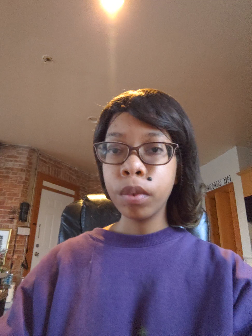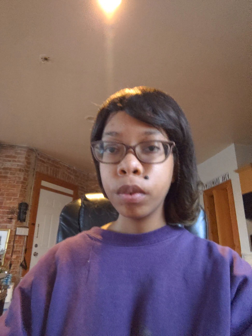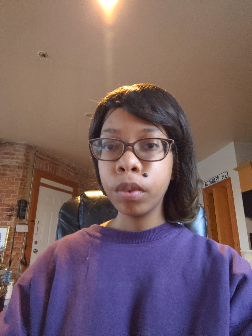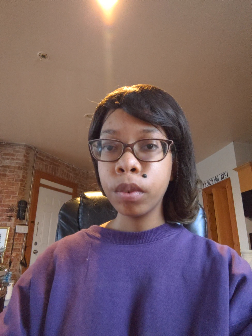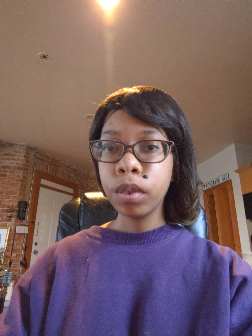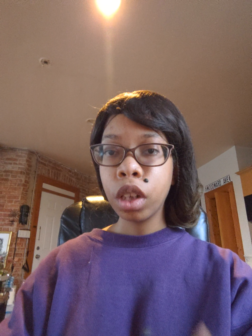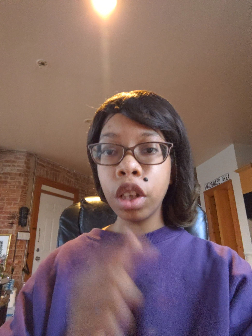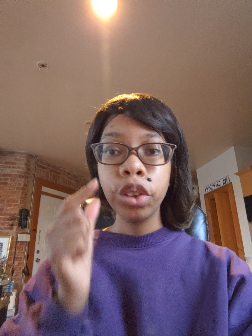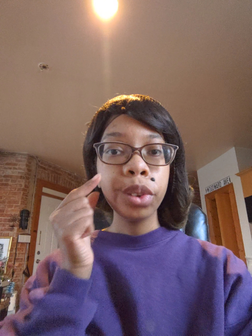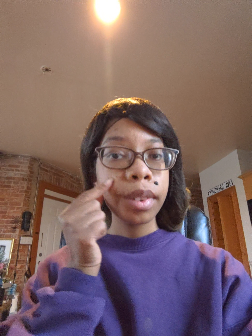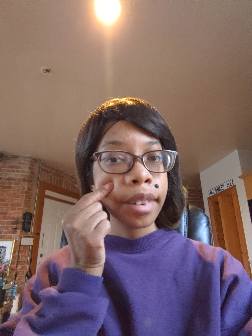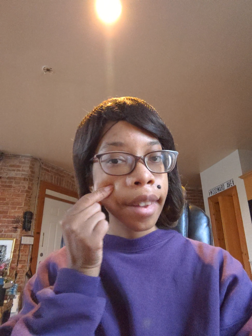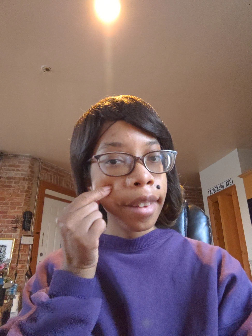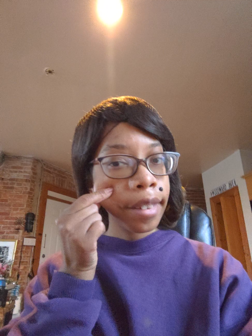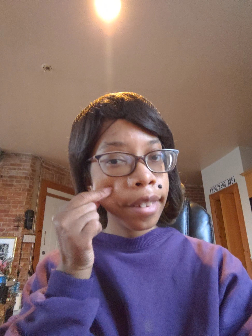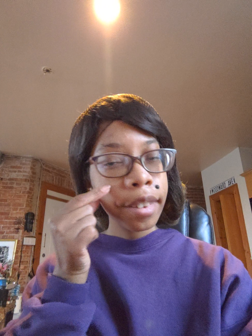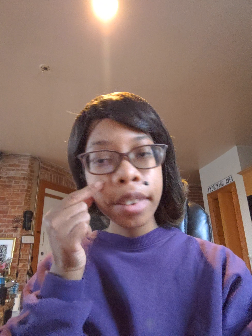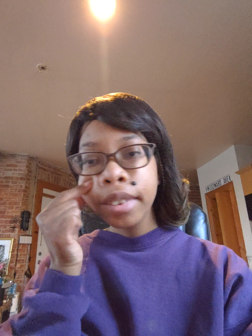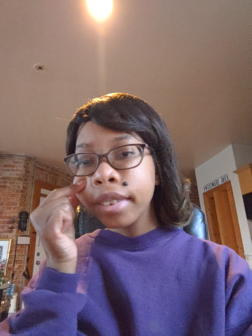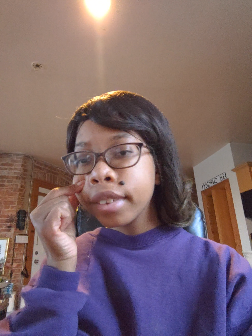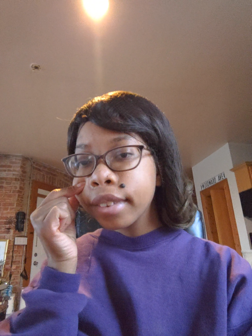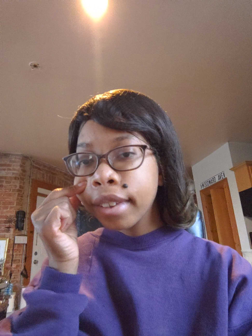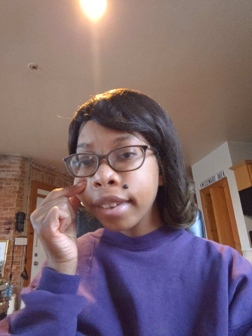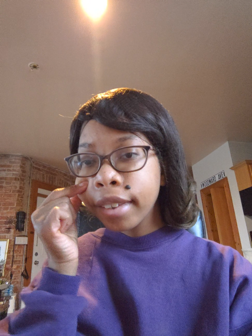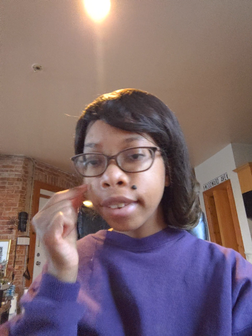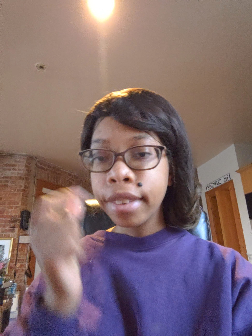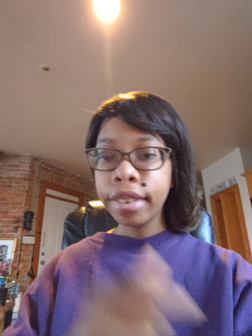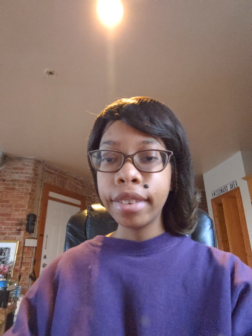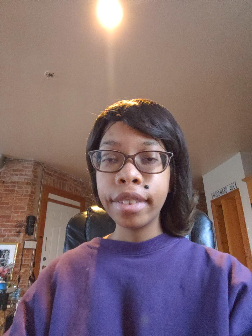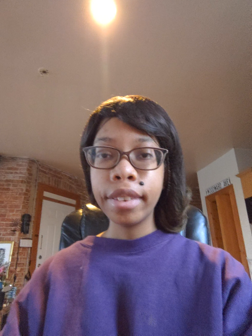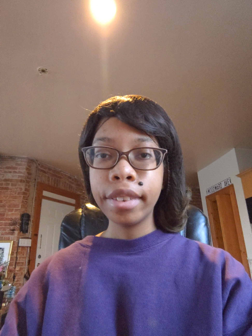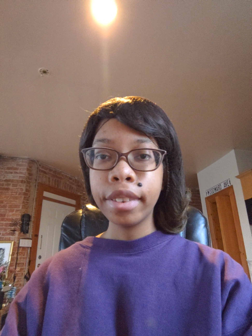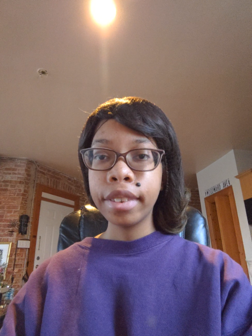cheek